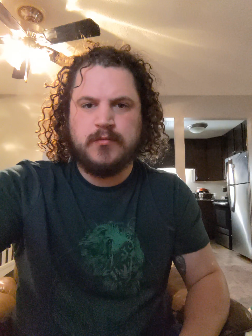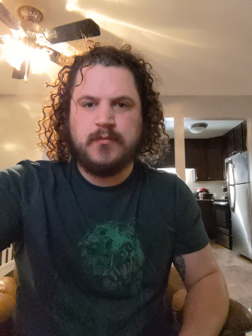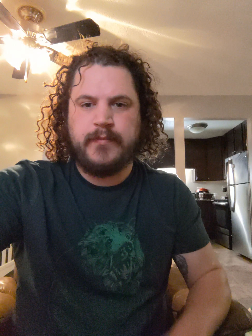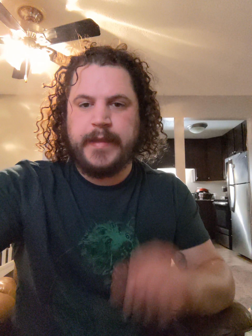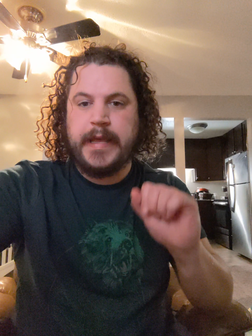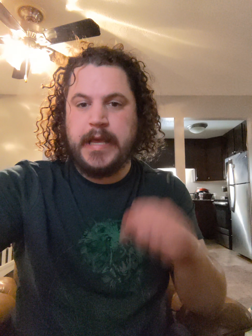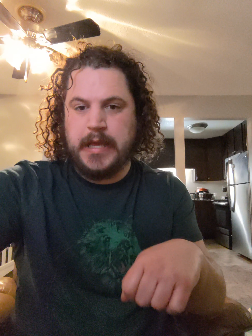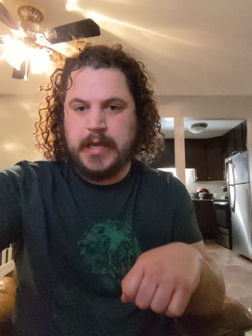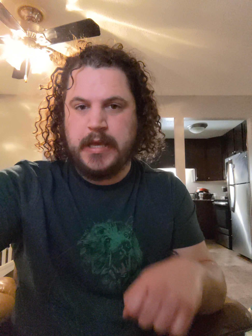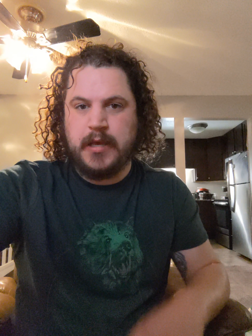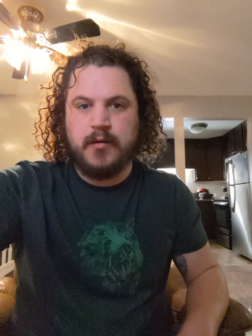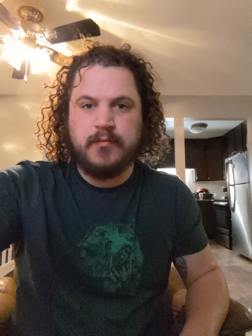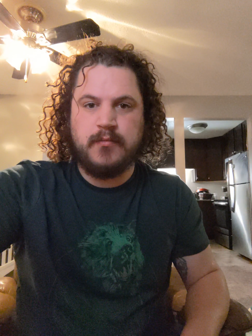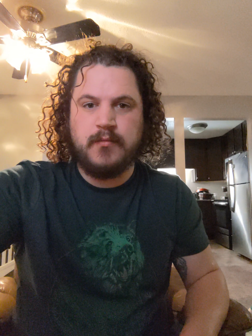can